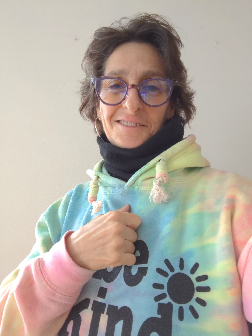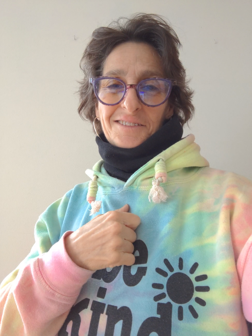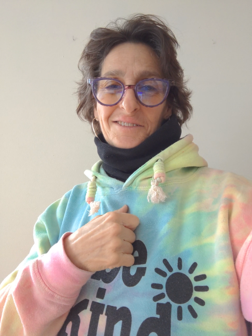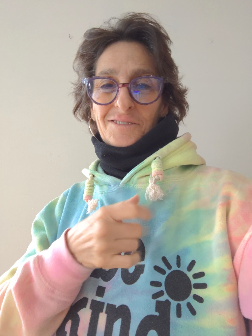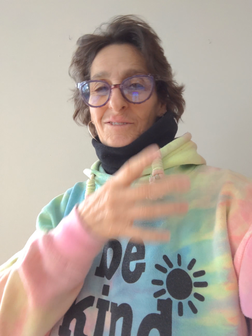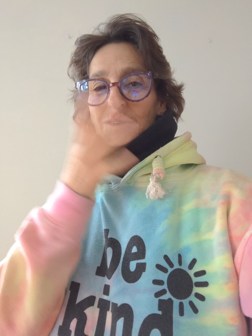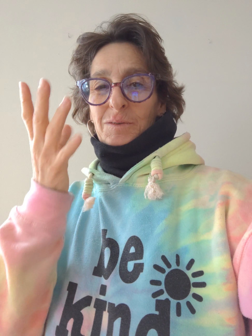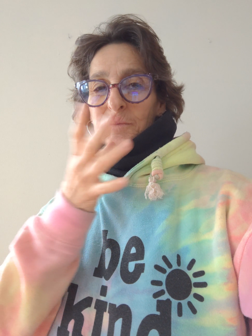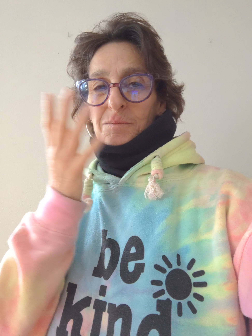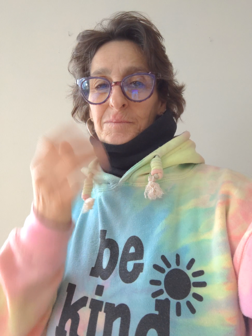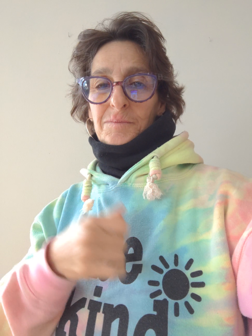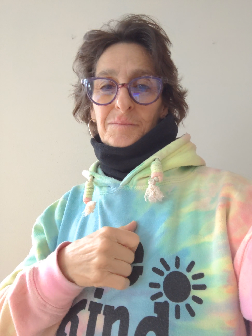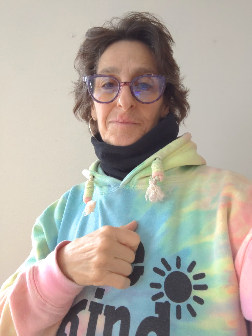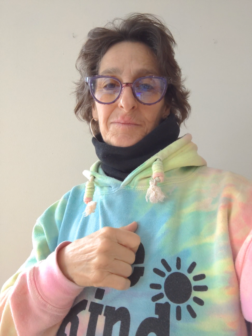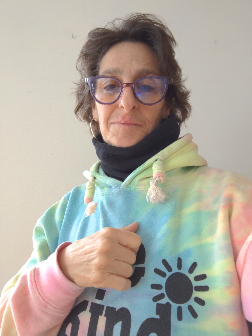farm